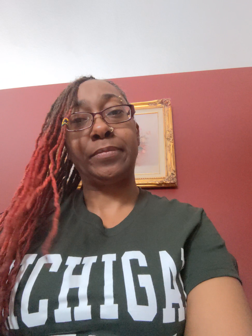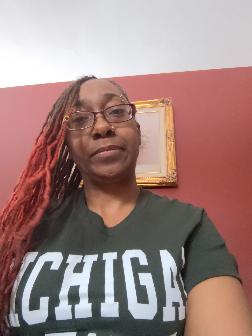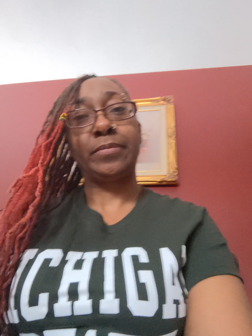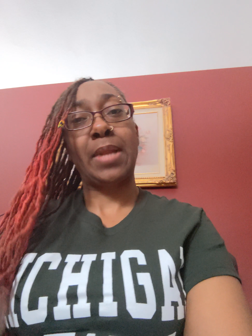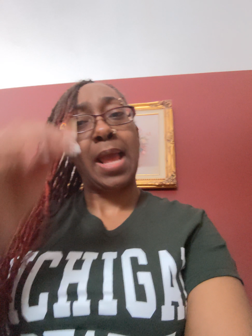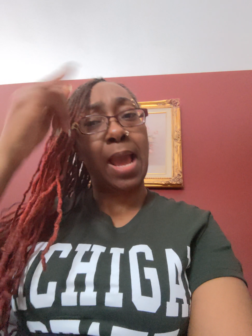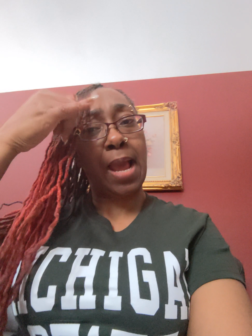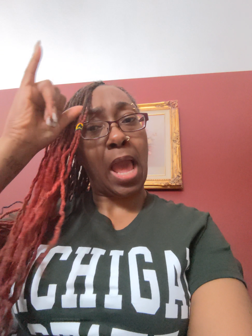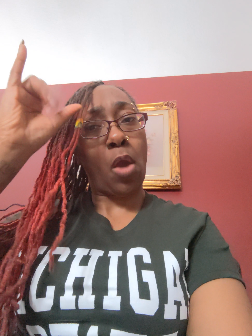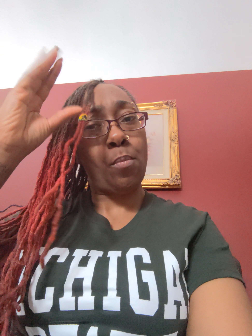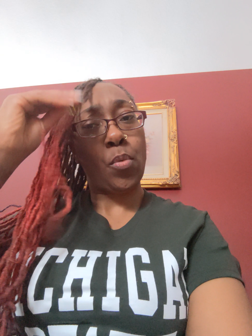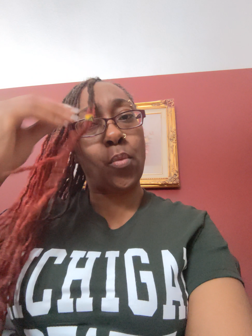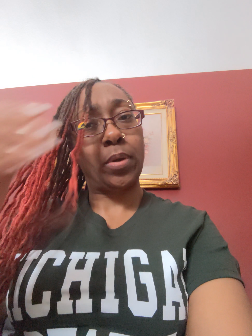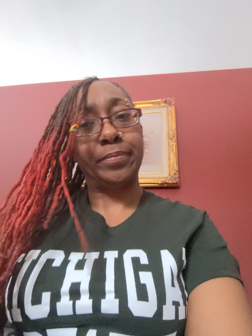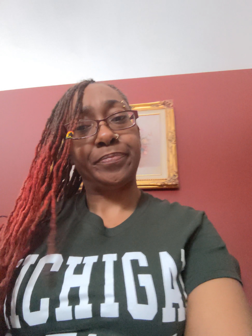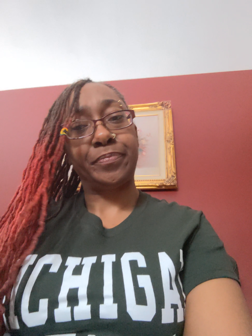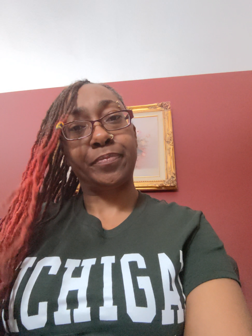cowboy